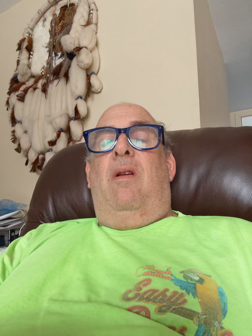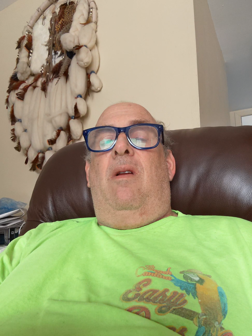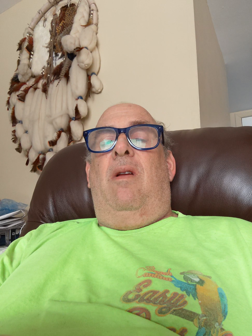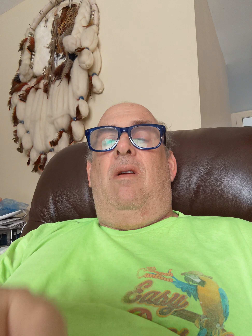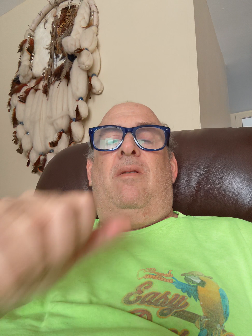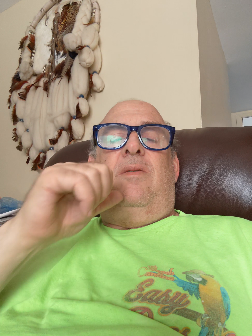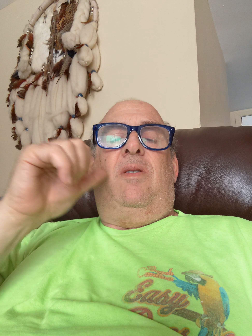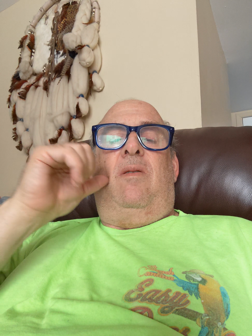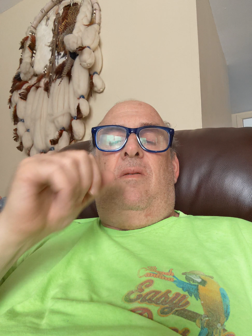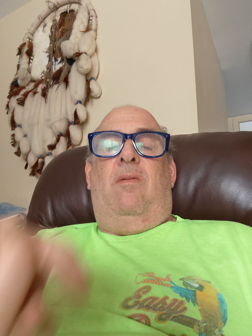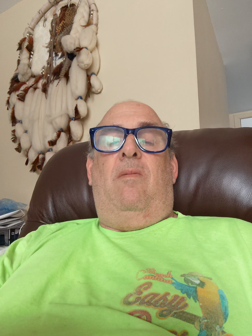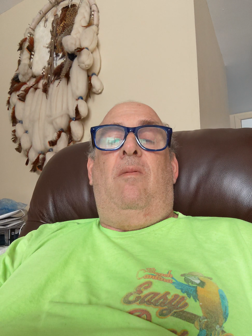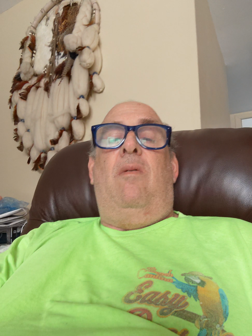yesterday